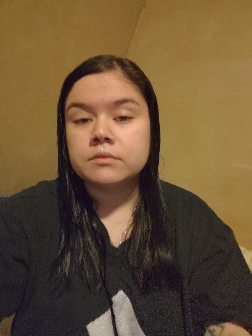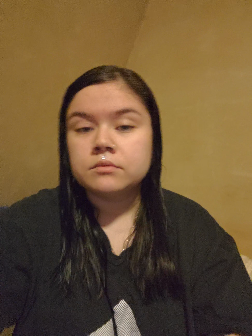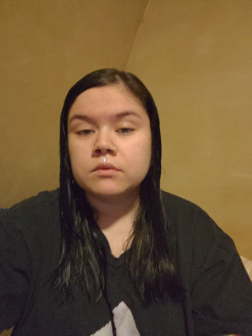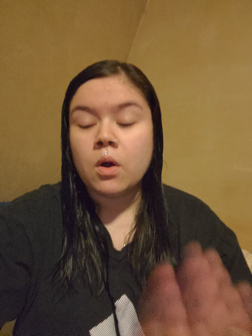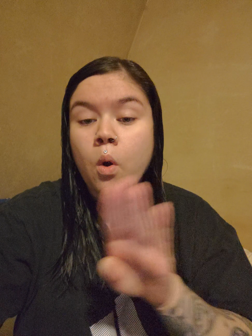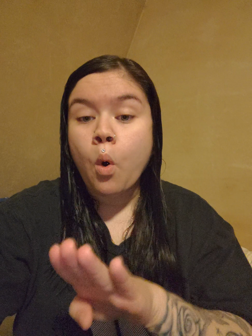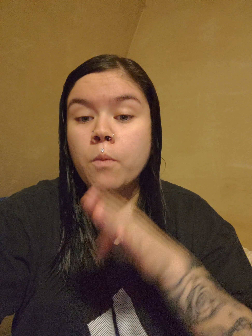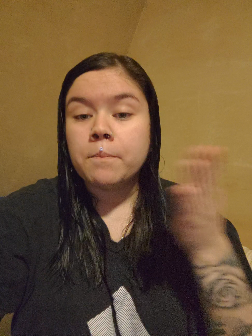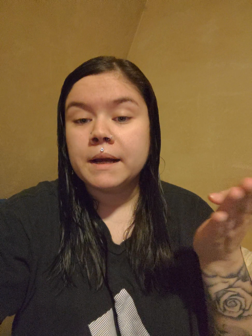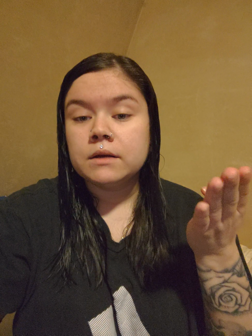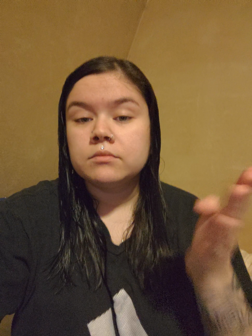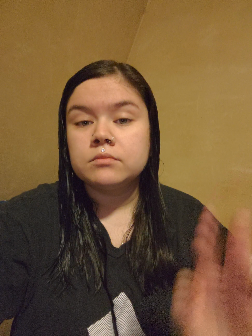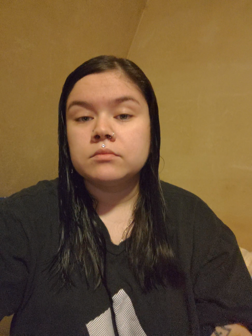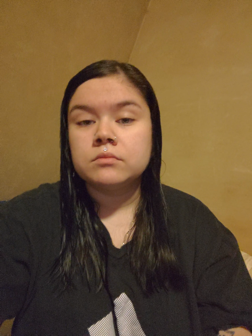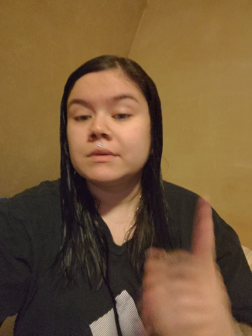open